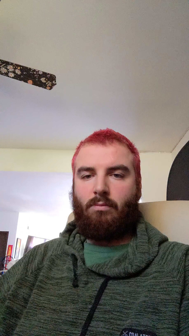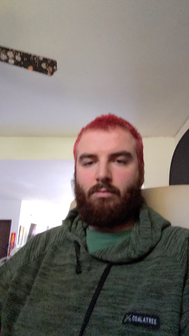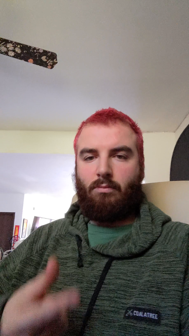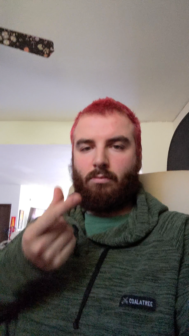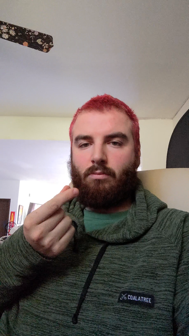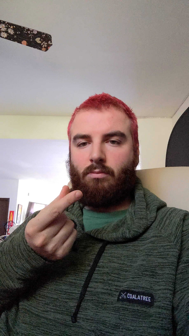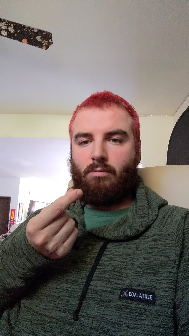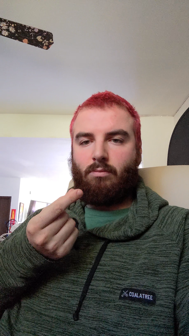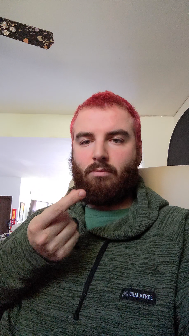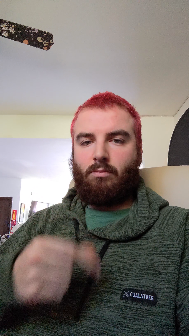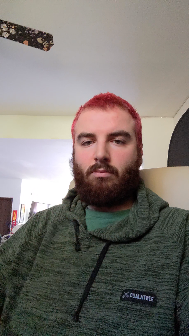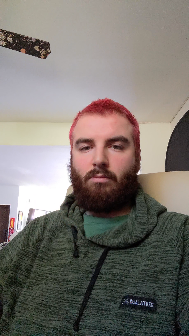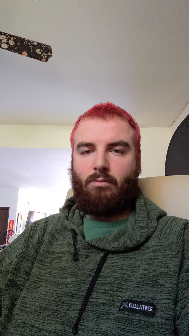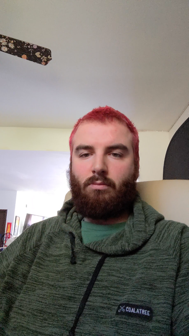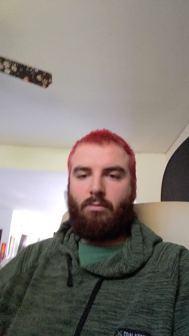do